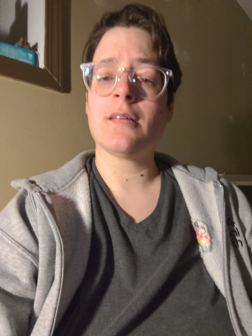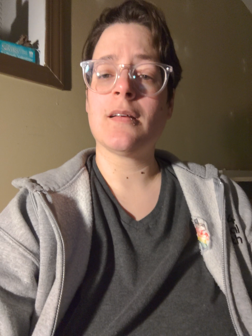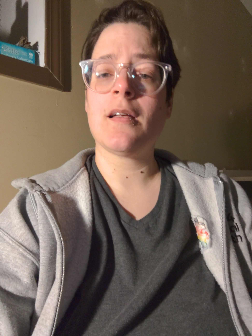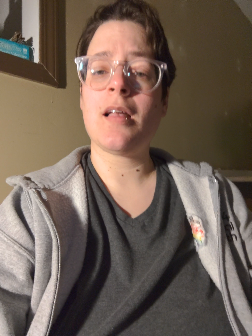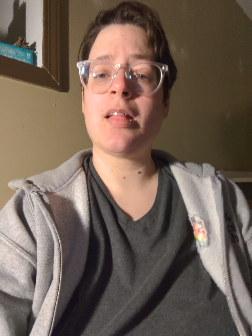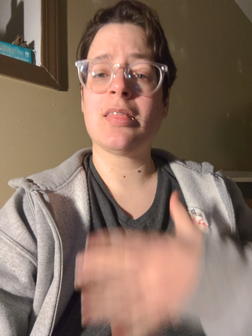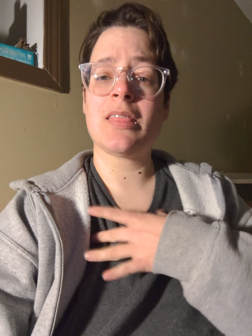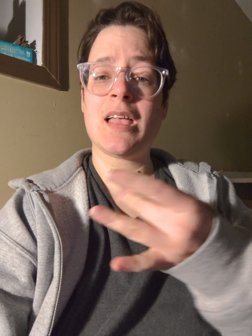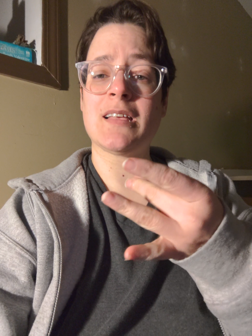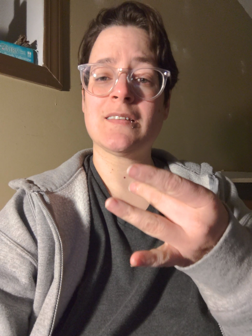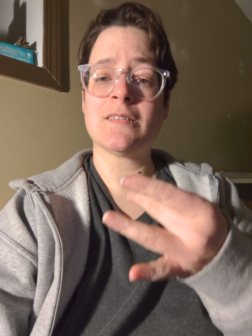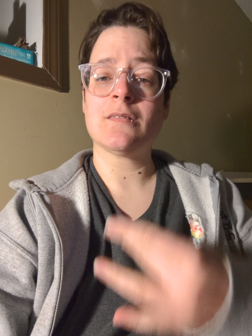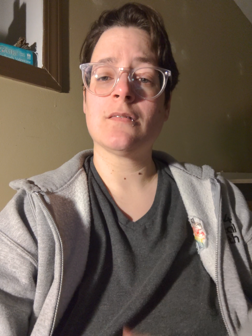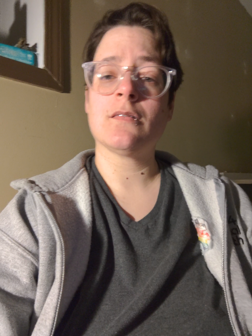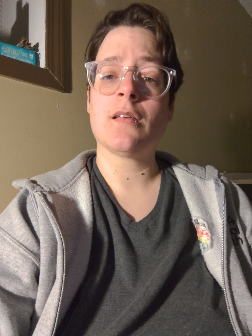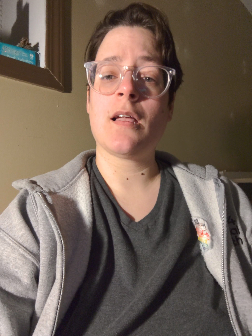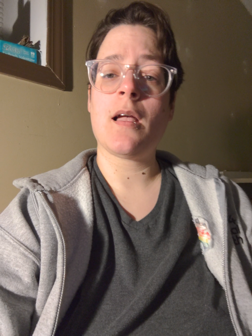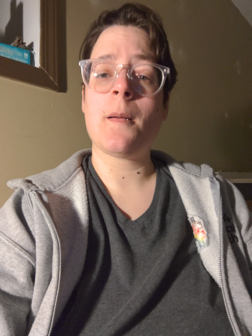like